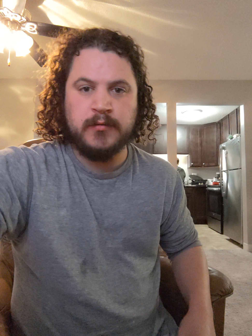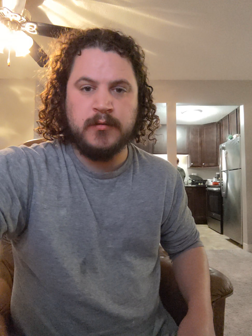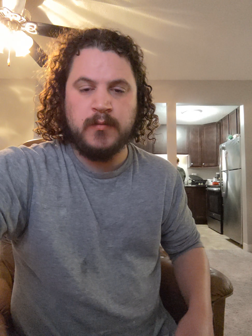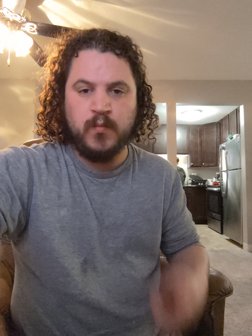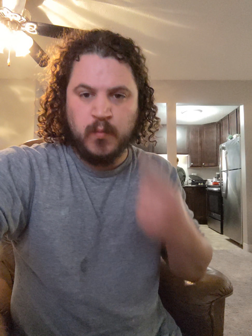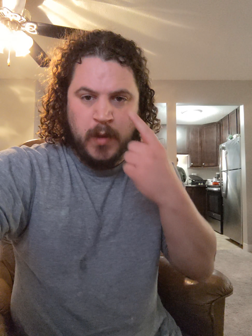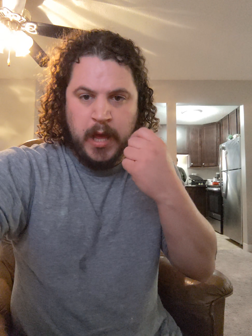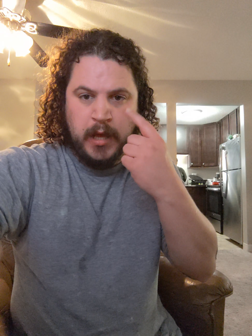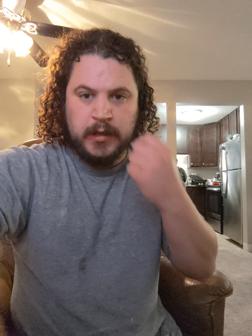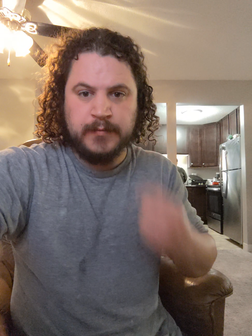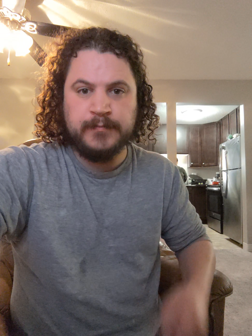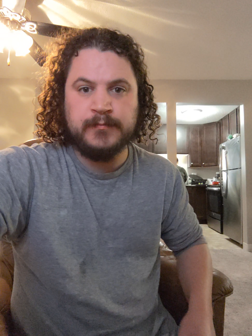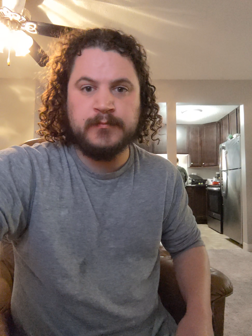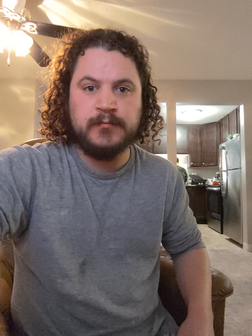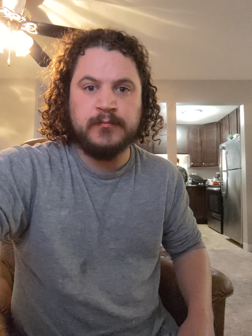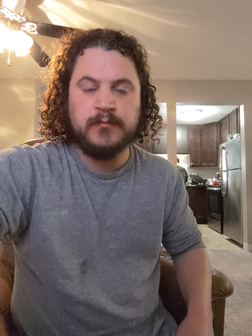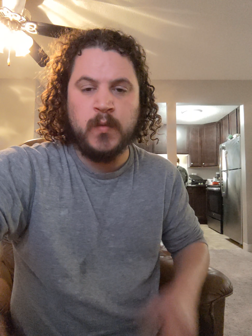cry